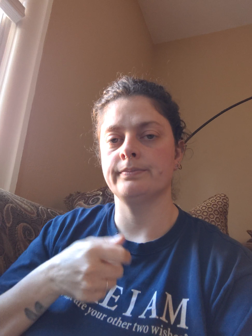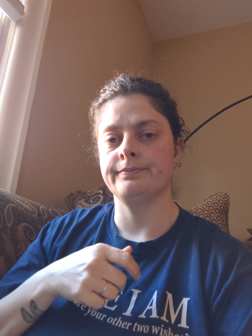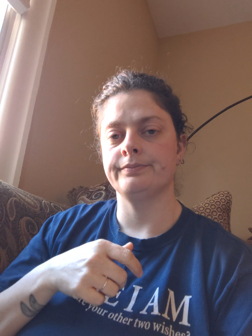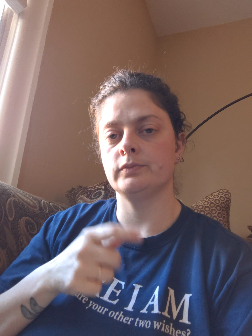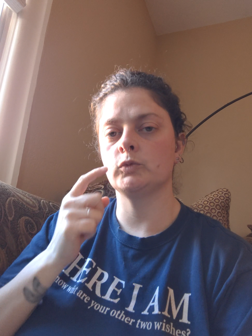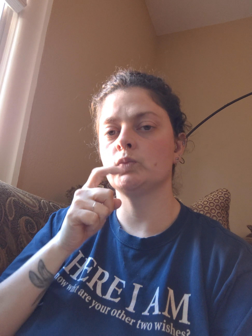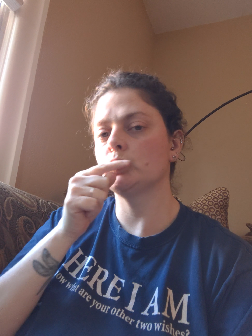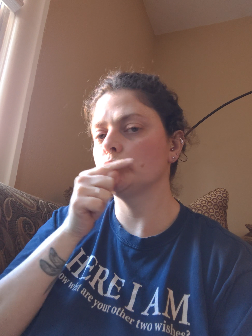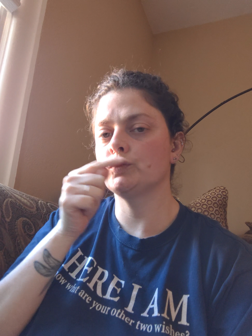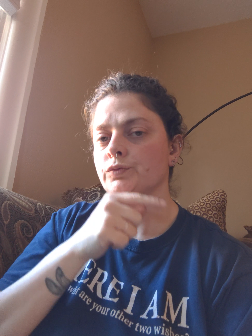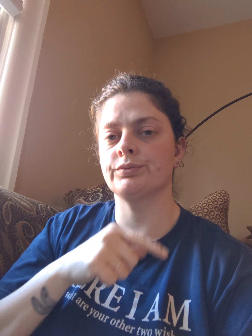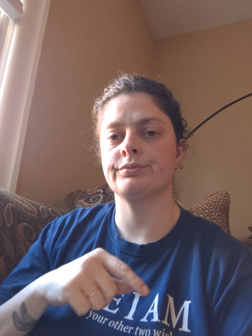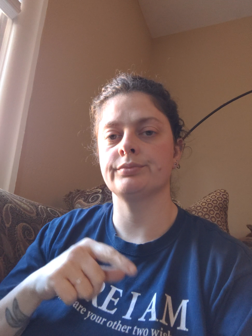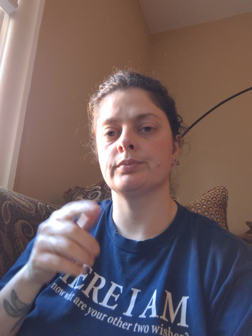toothbrush